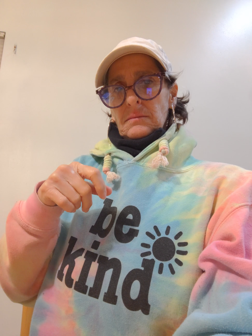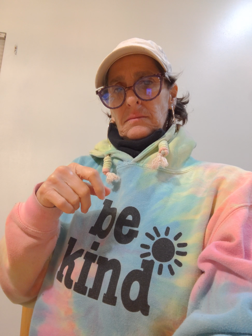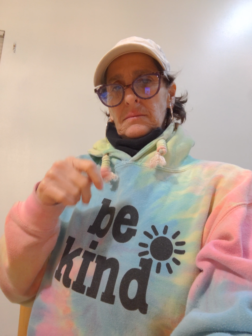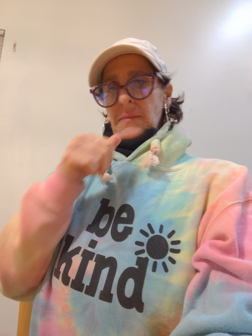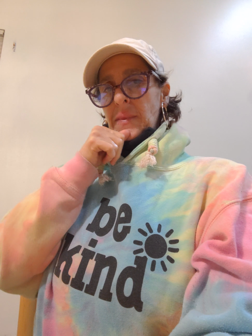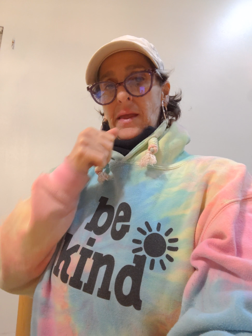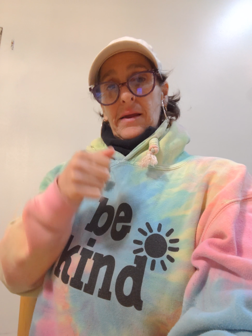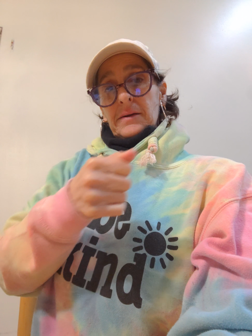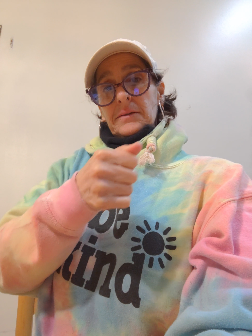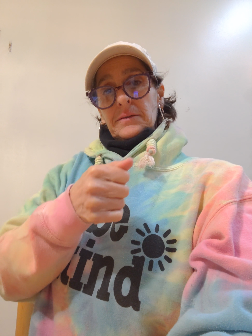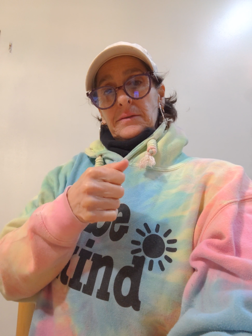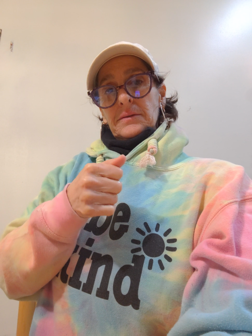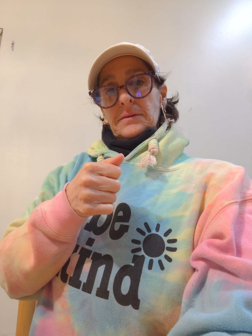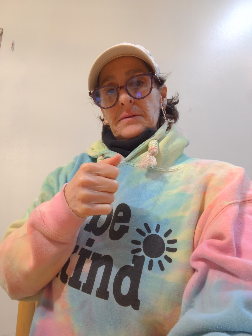hide